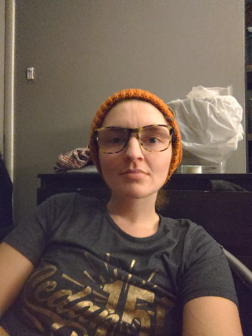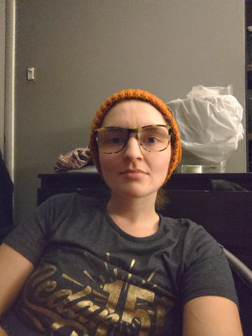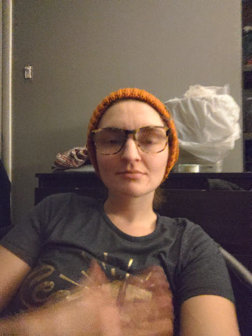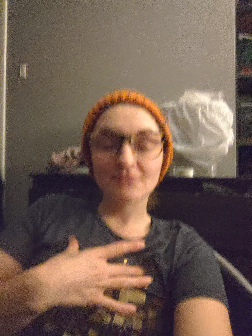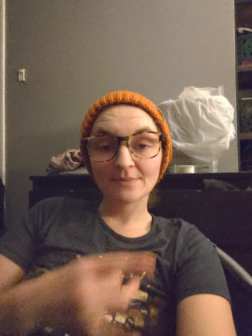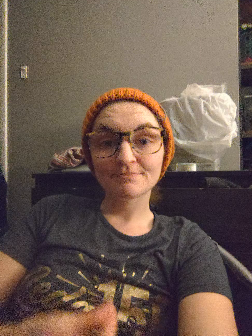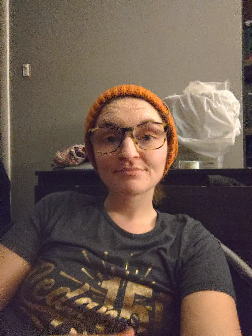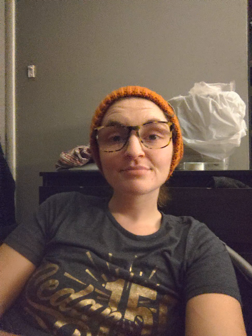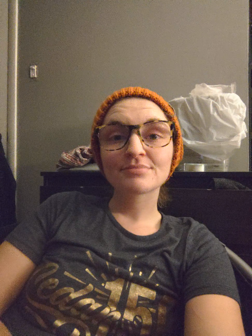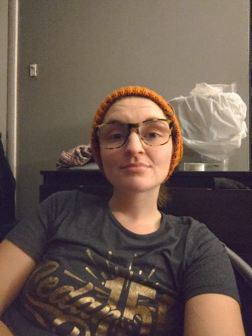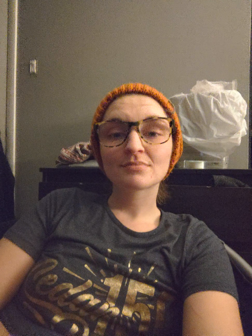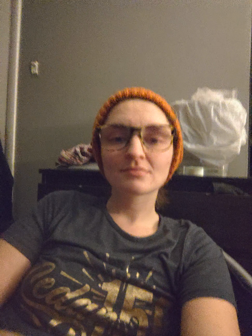like